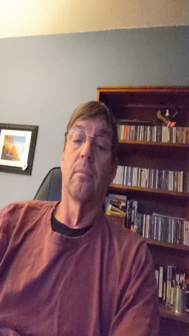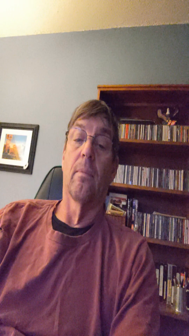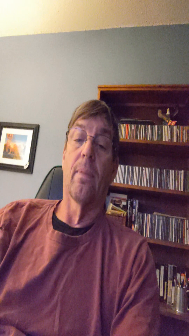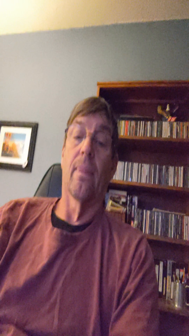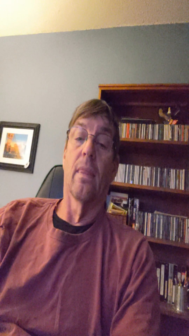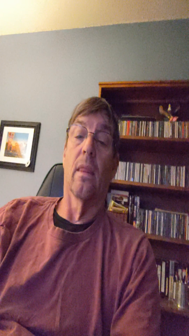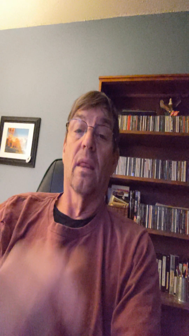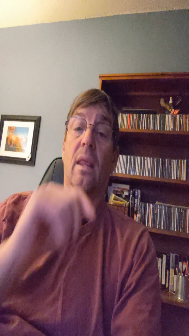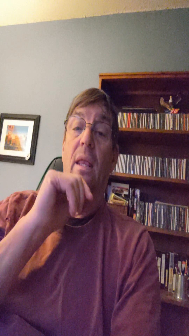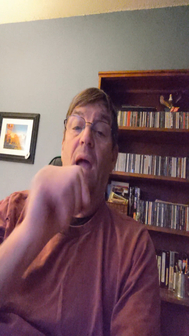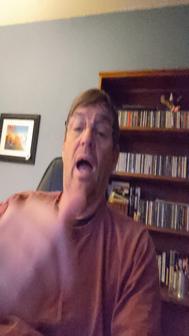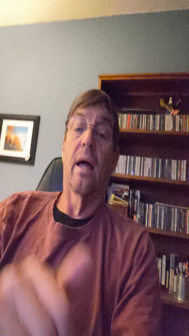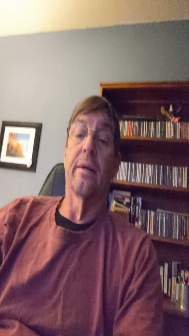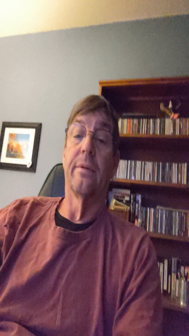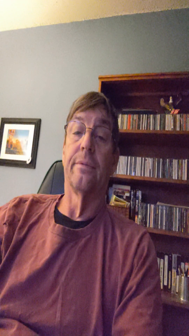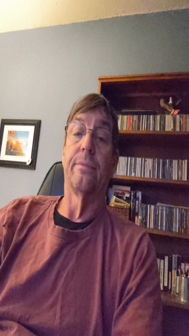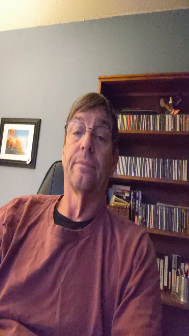not